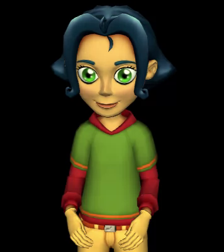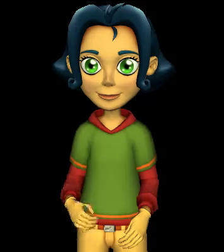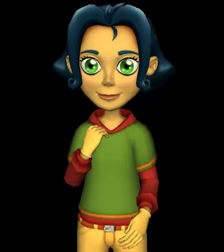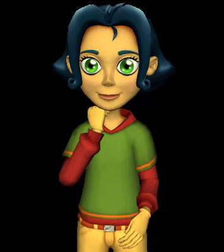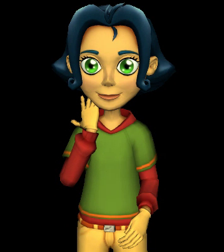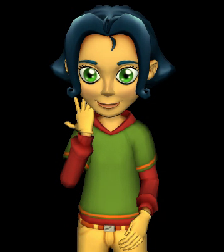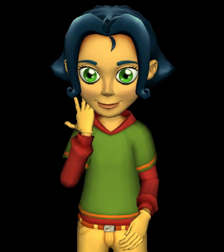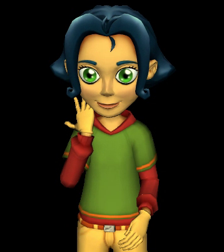أبيض